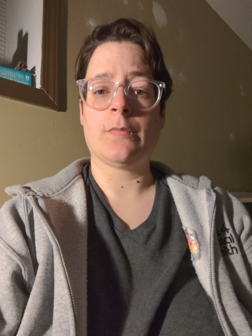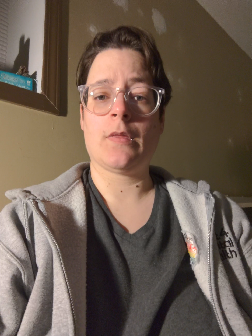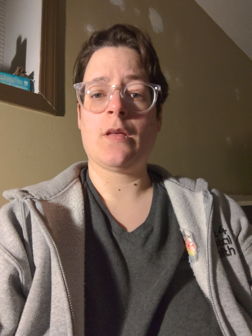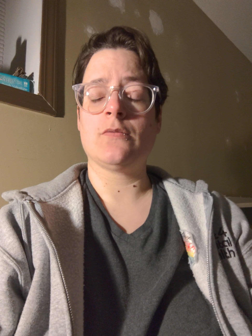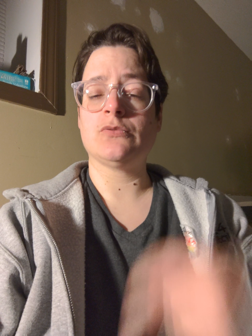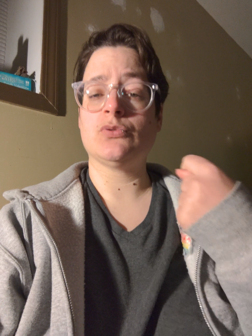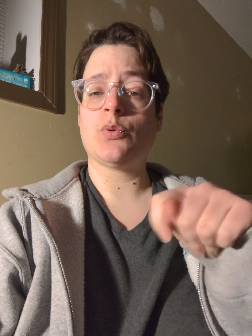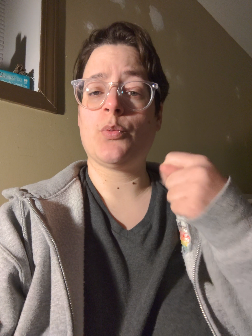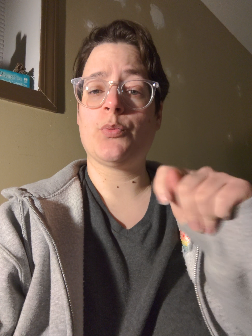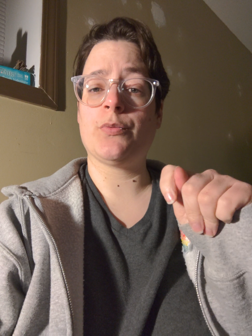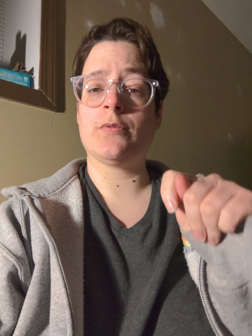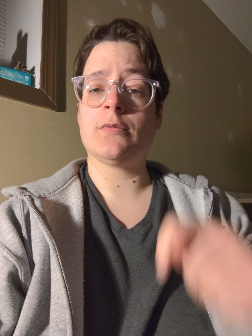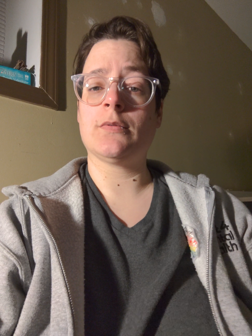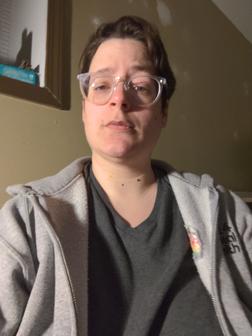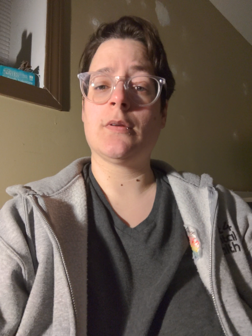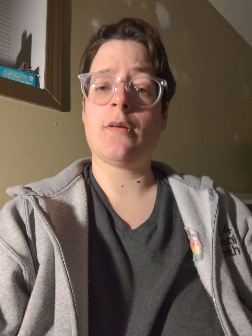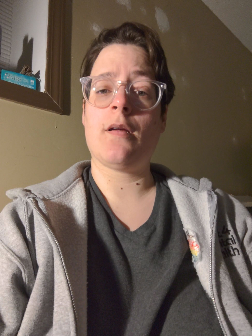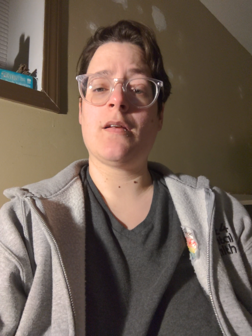toy